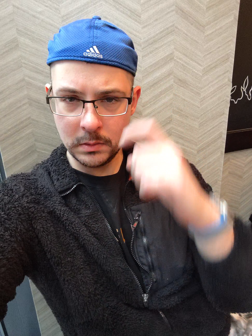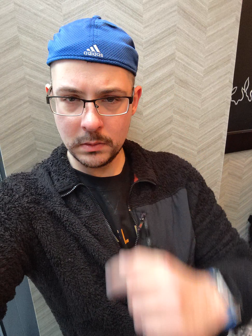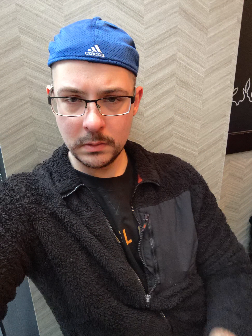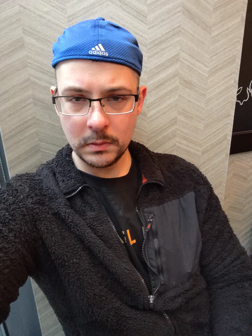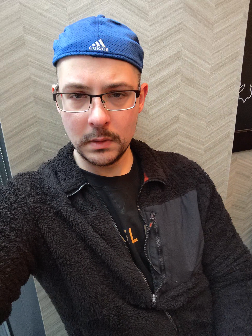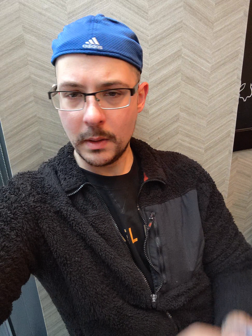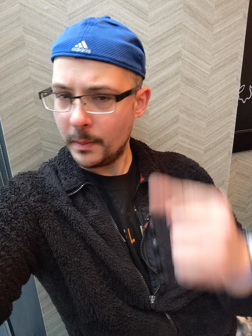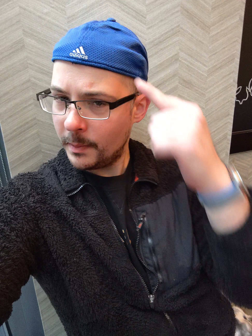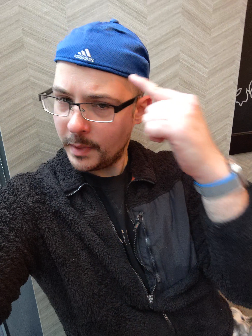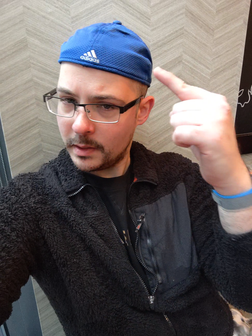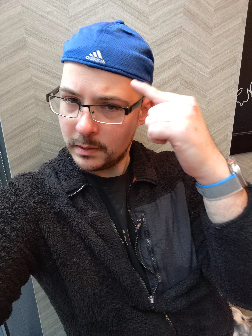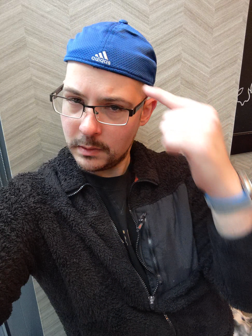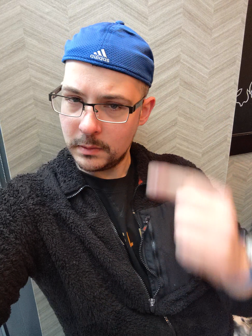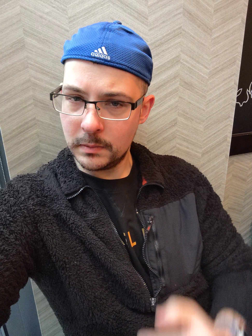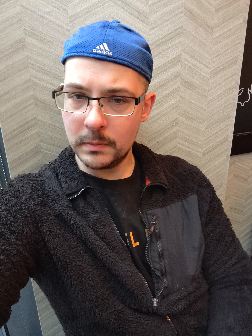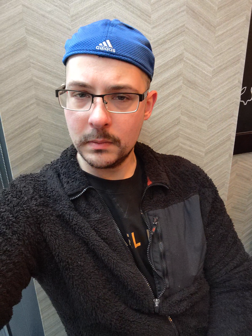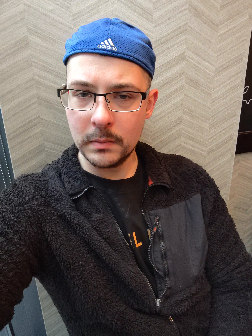penny